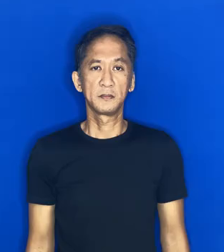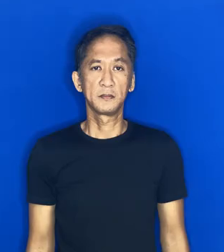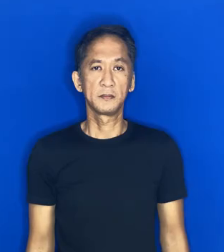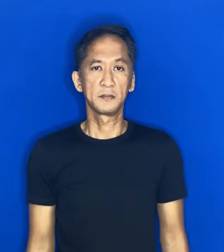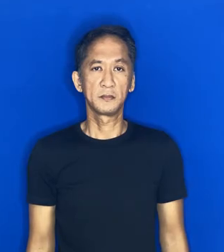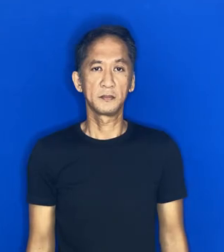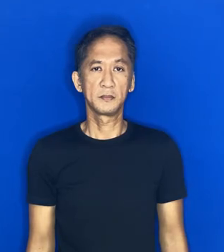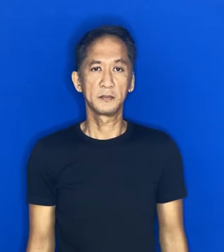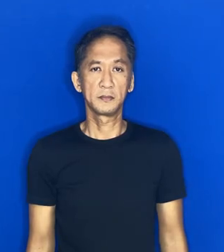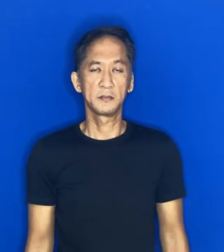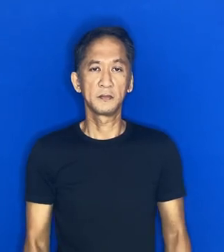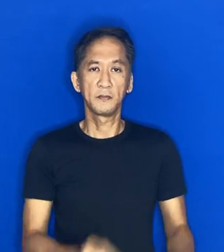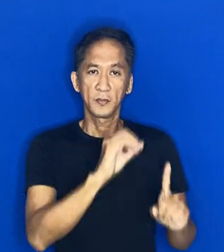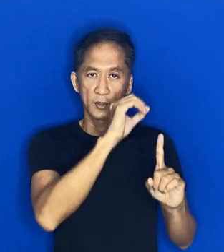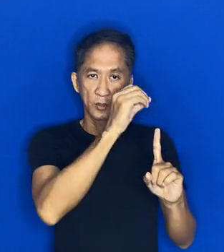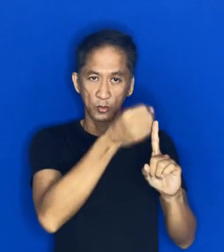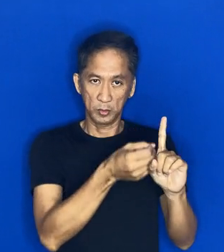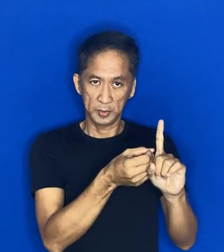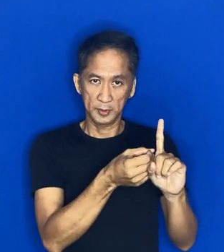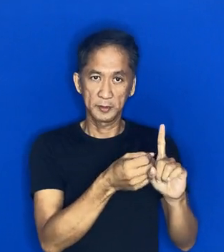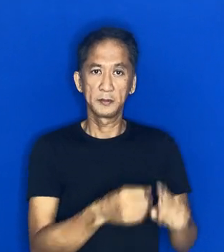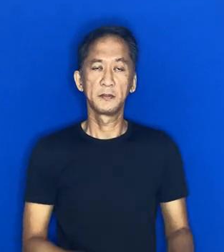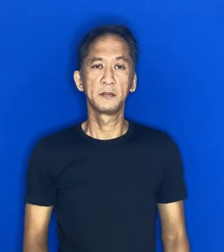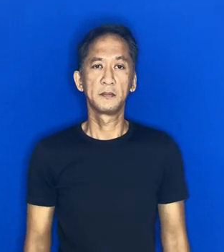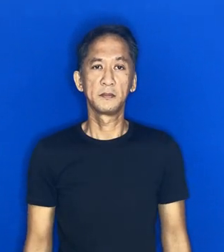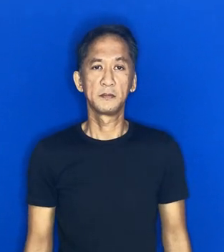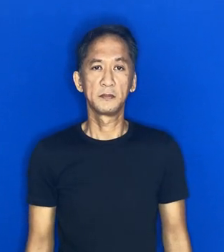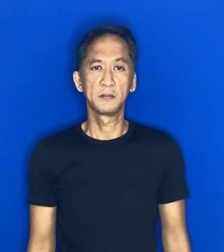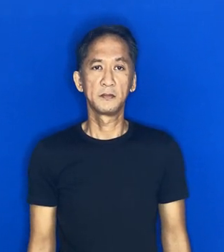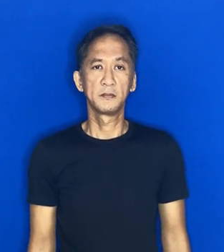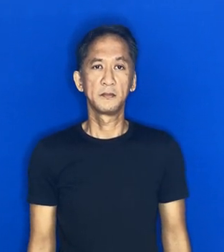october